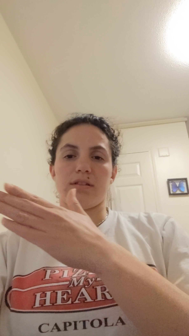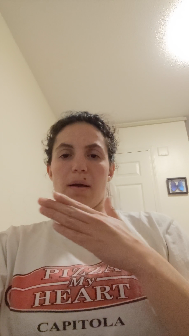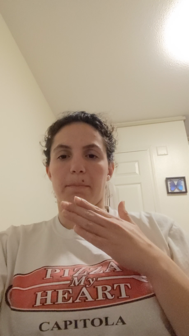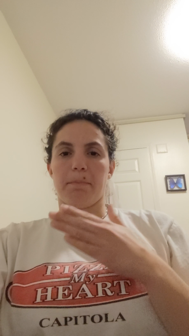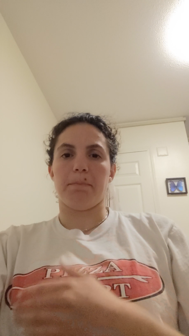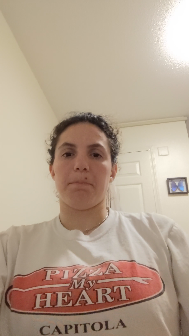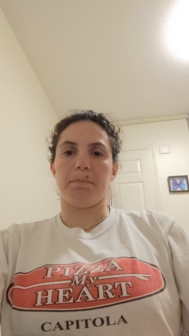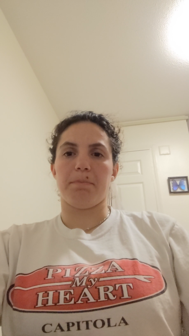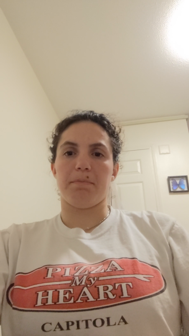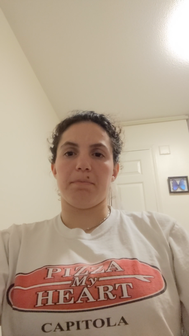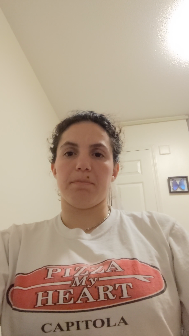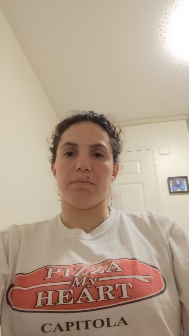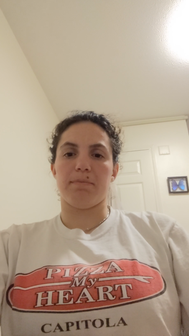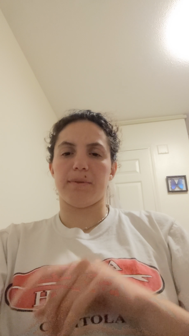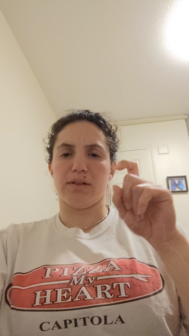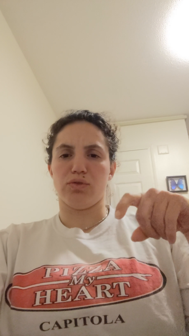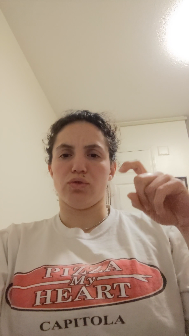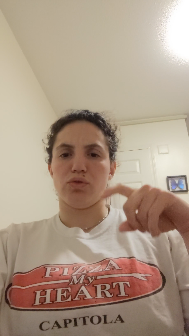should